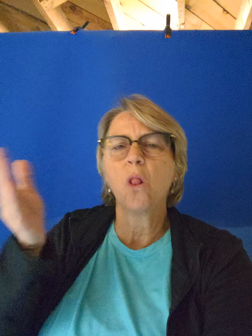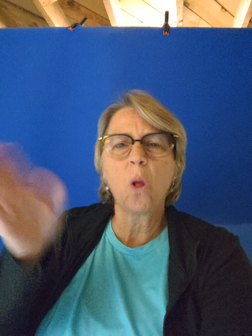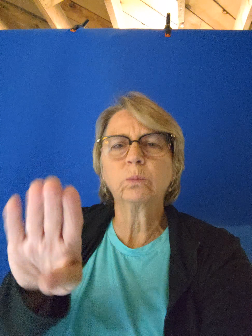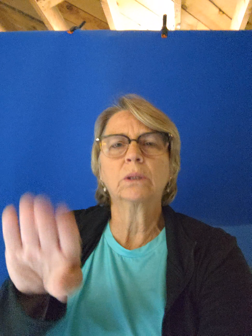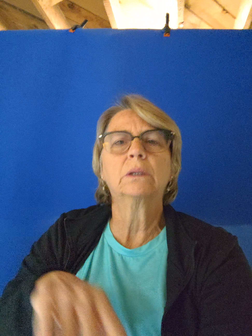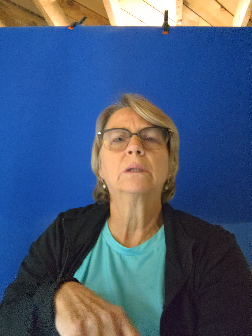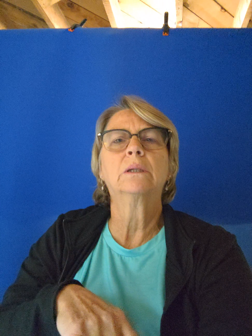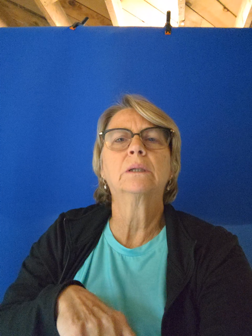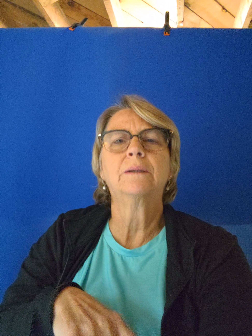close